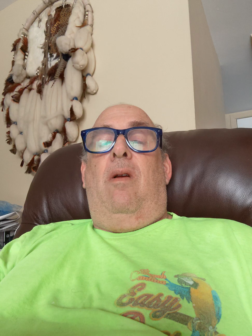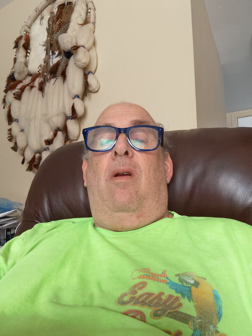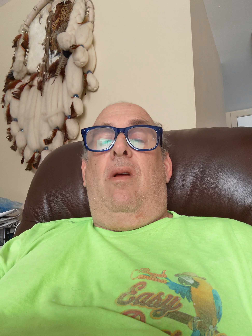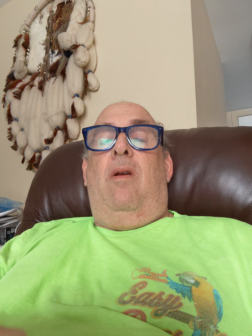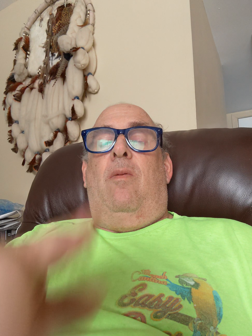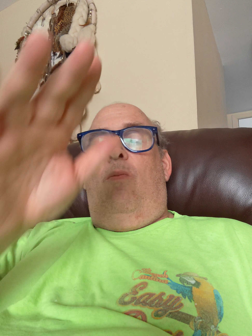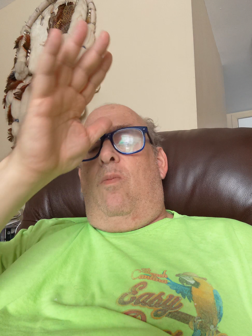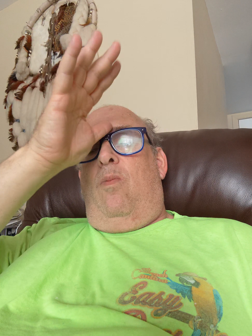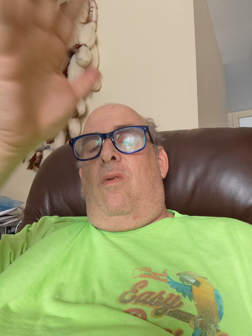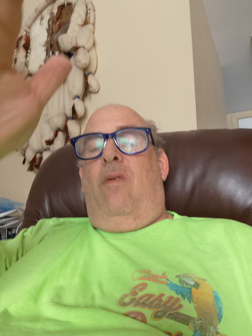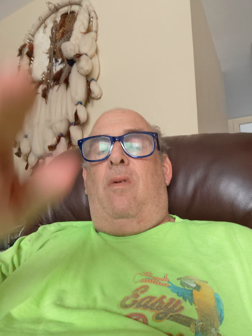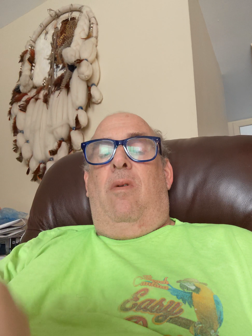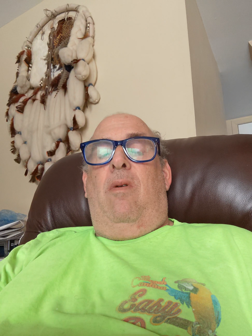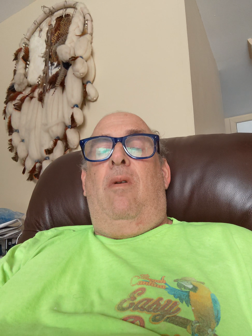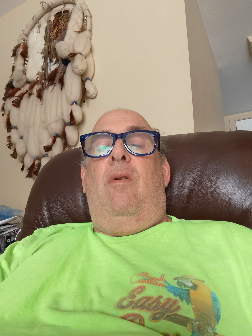grandpa